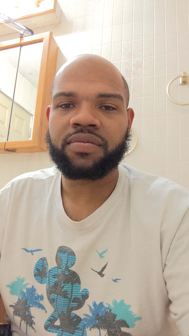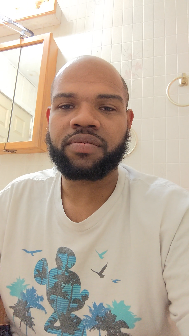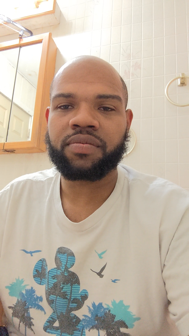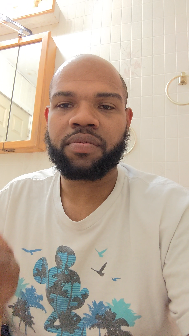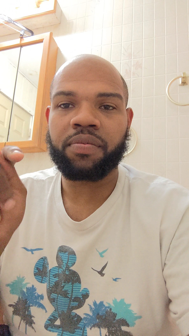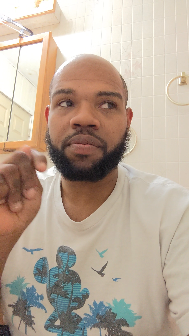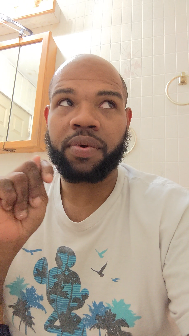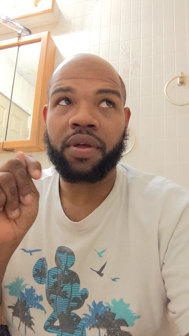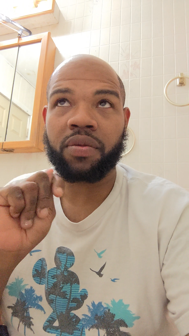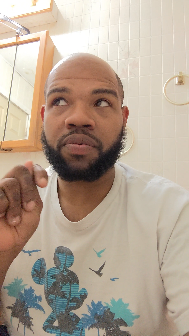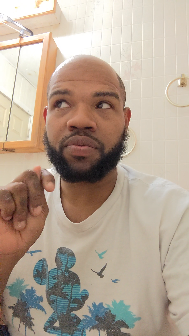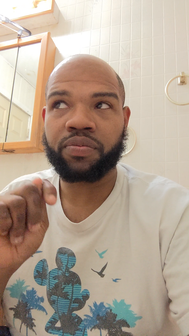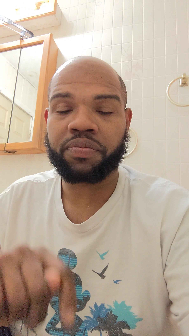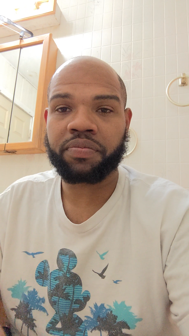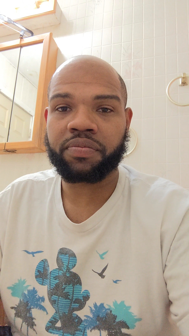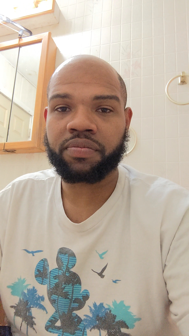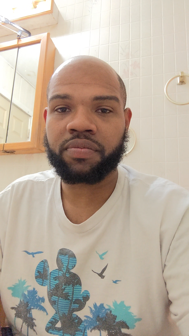bathroom